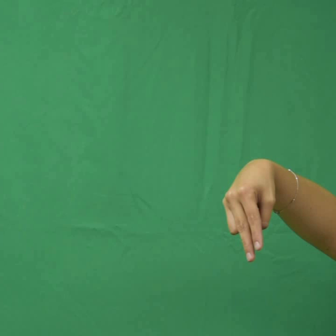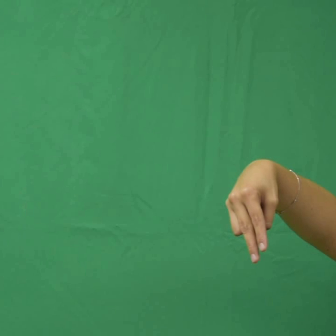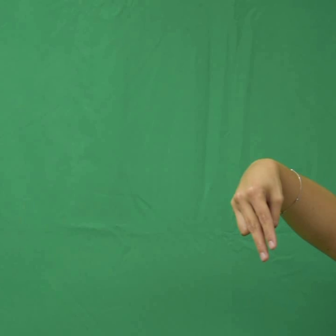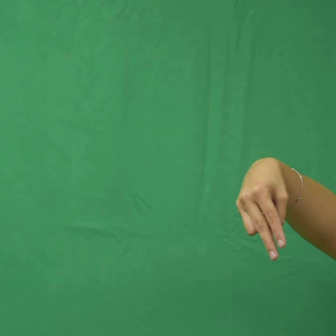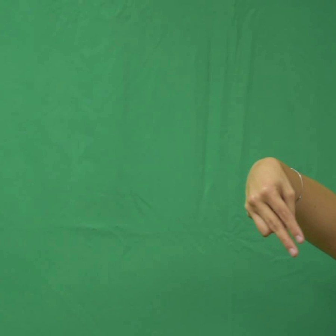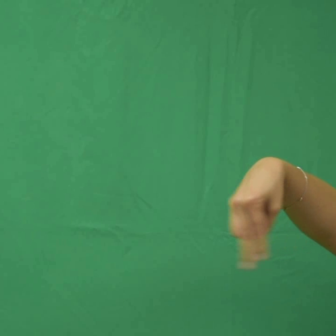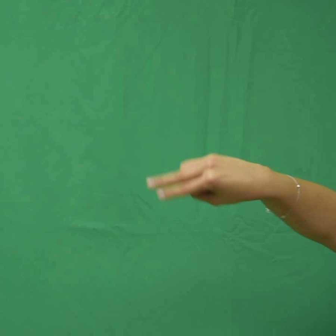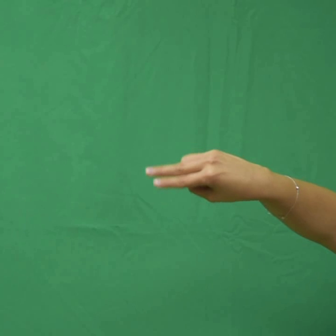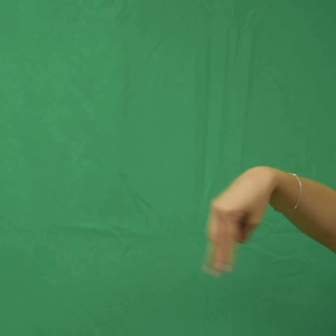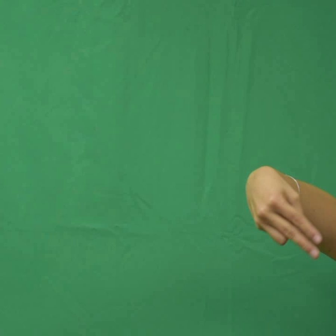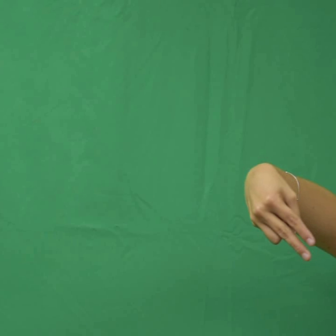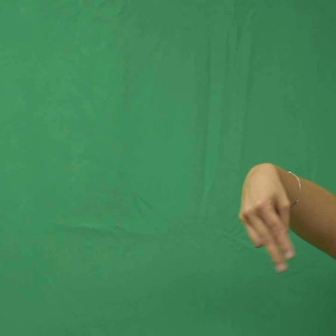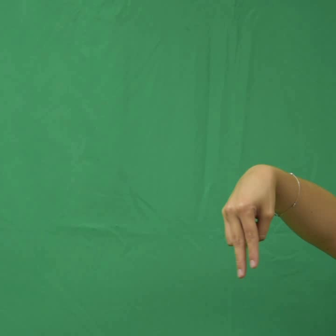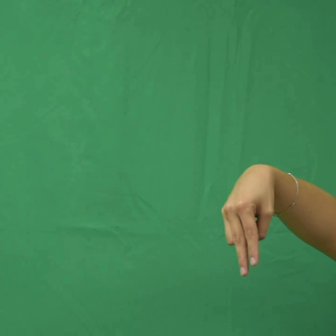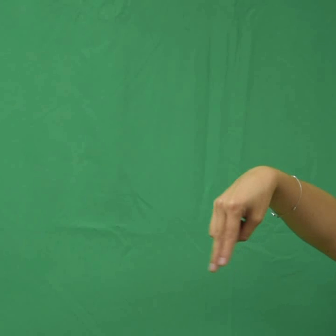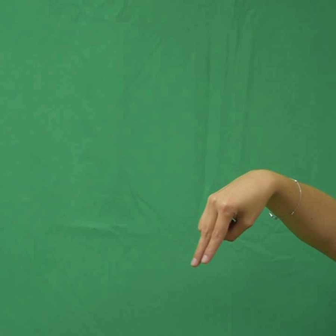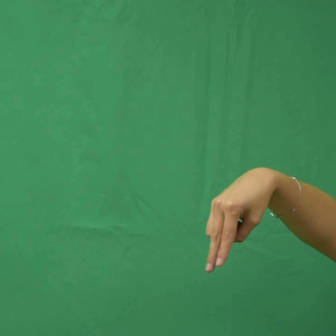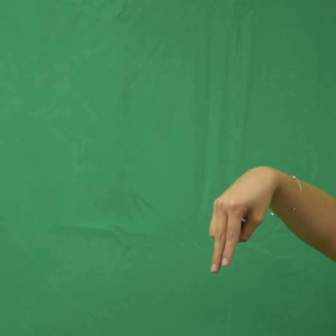Ñ